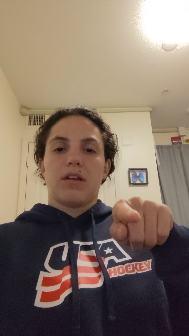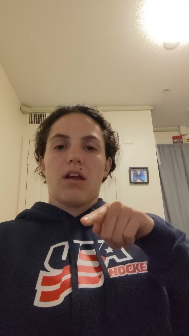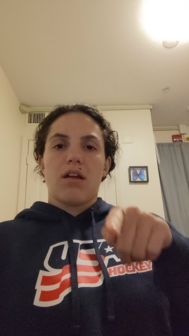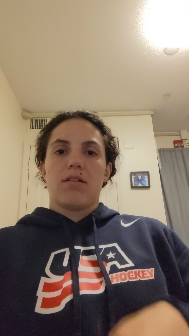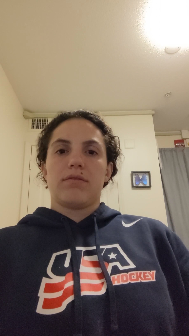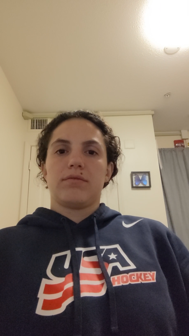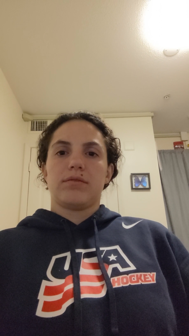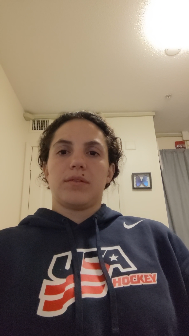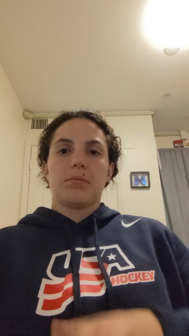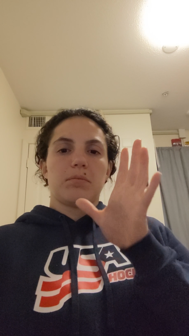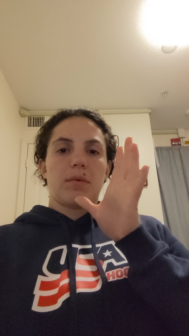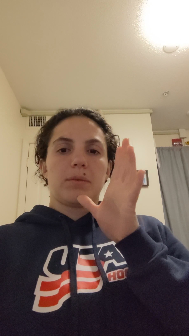mommy